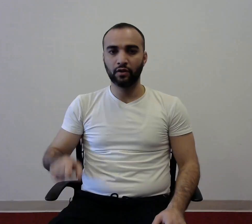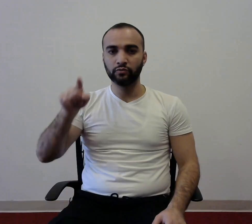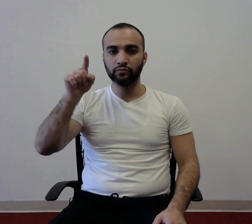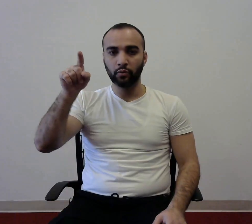O